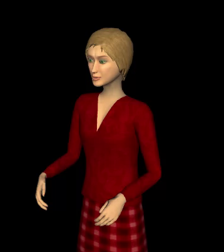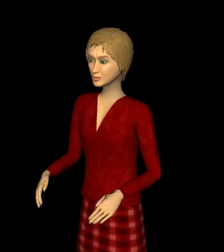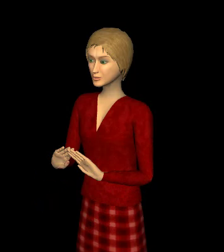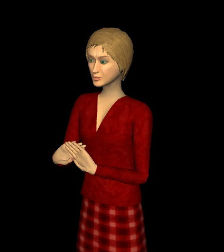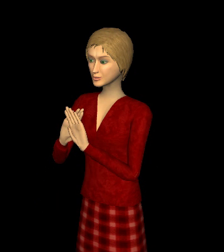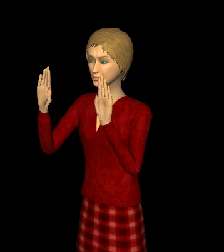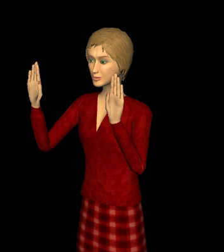سماء